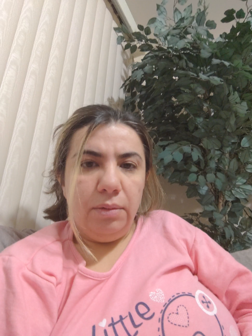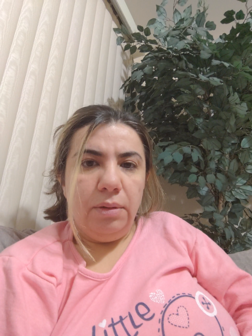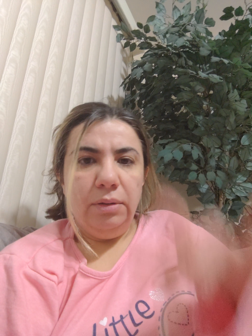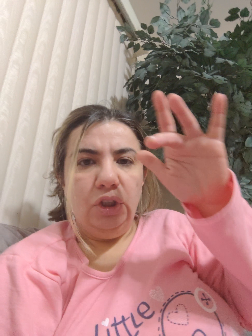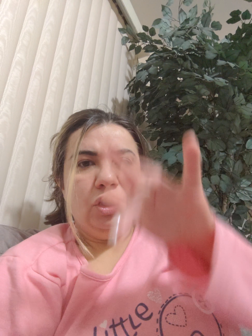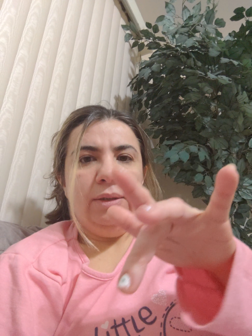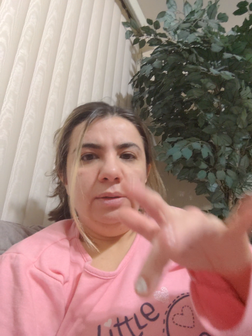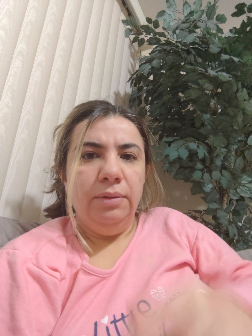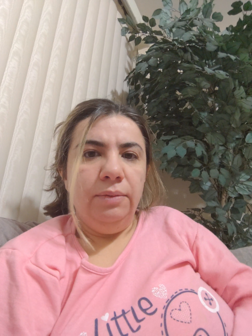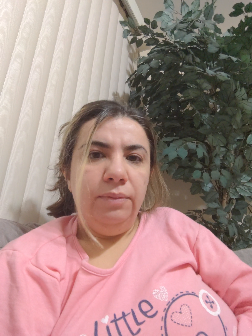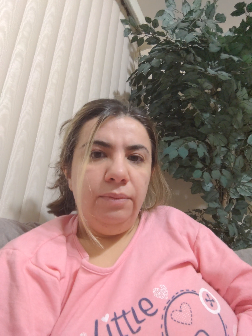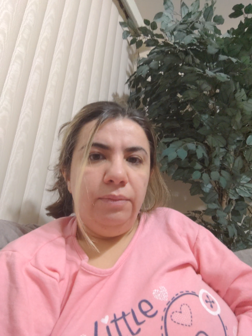touch